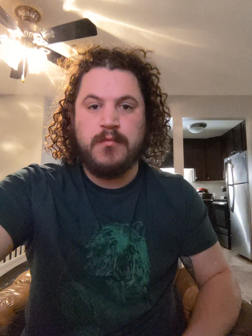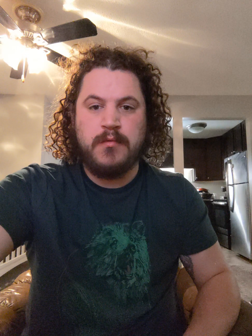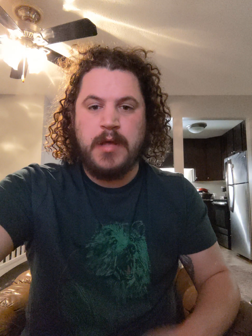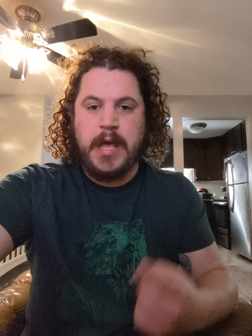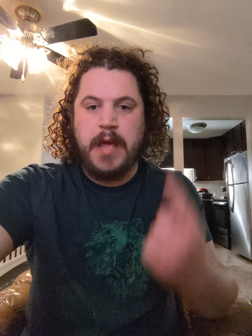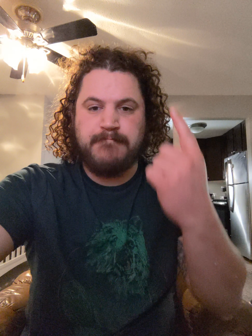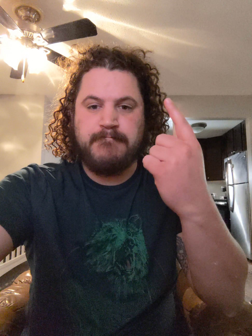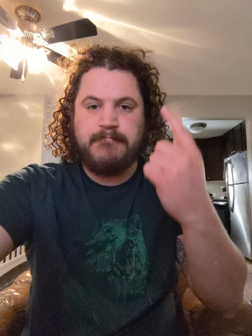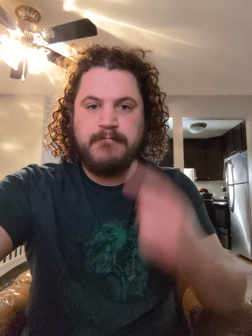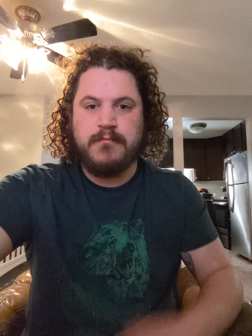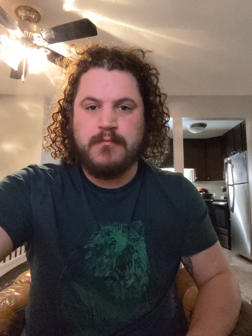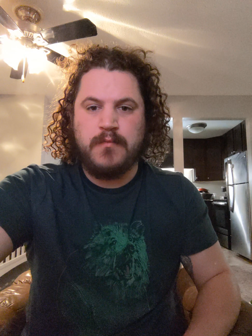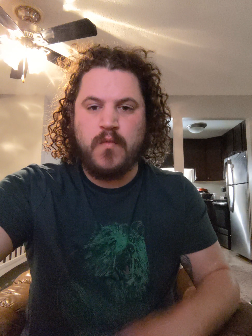up